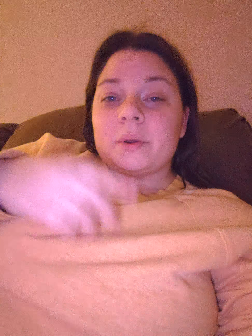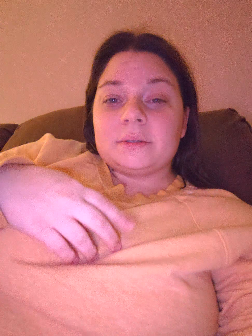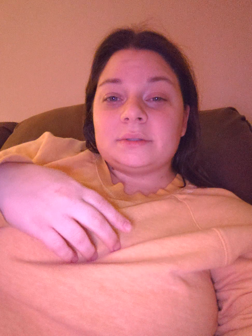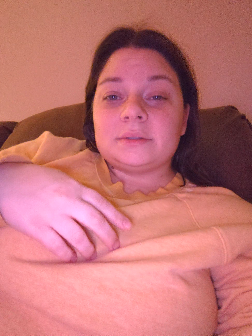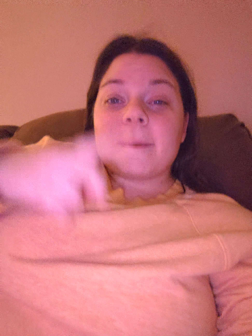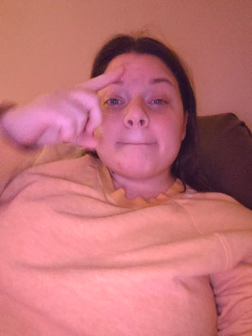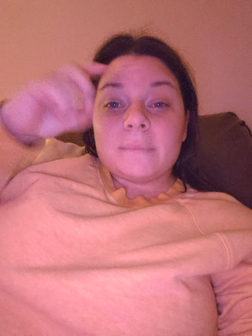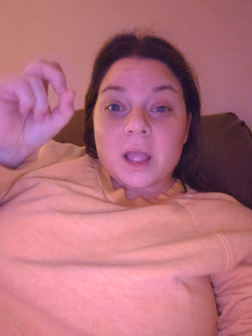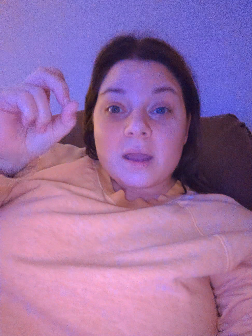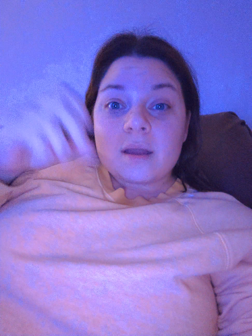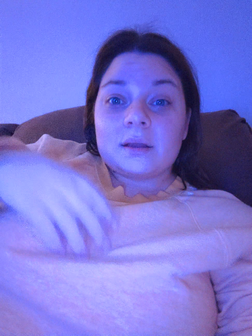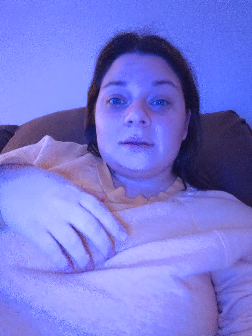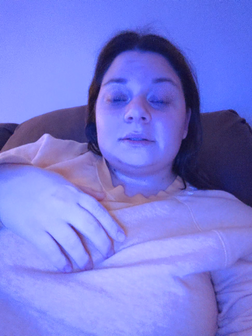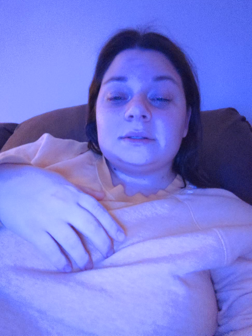because